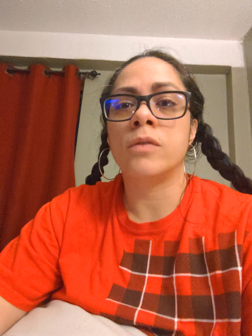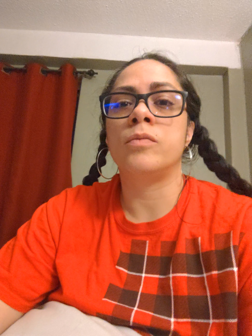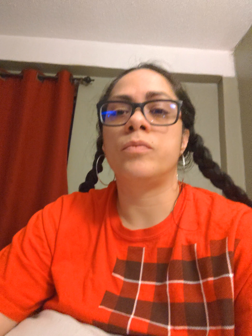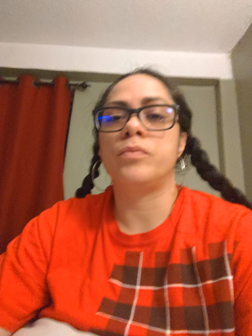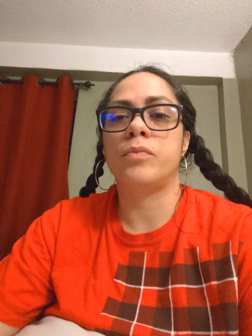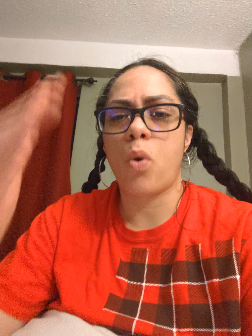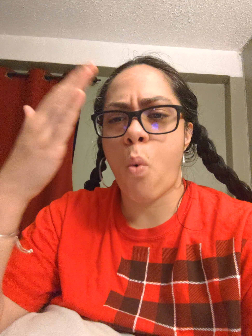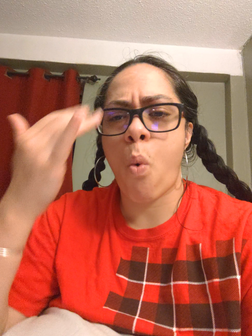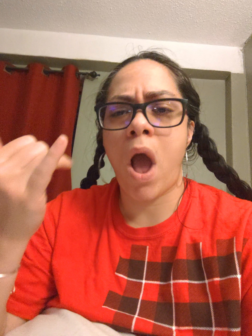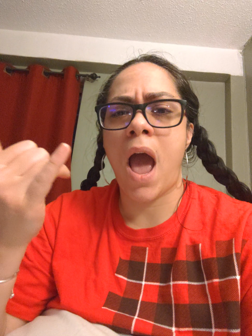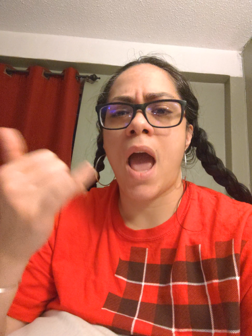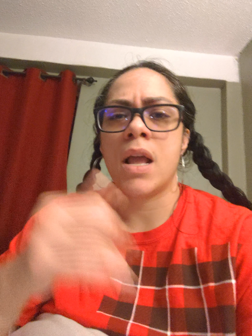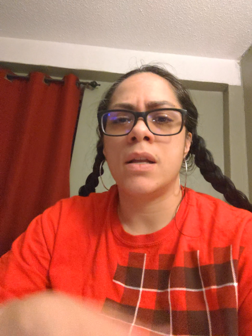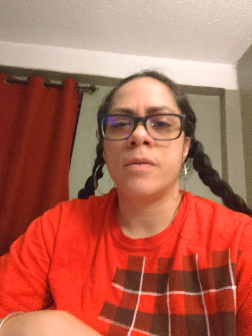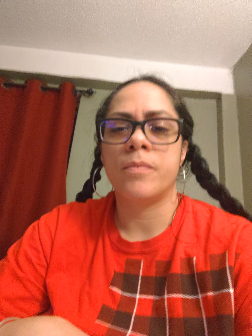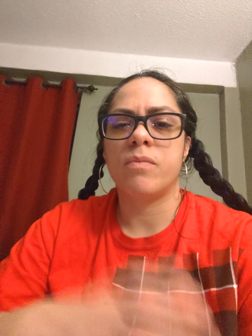why